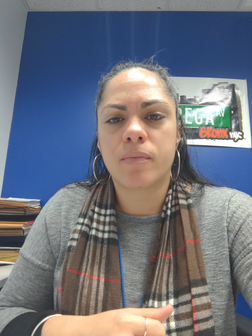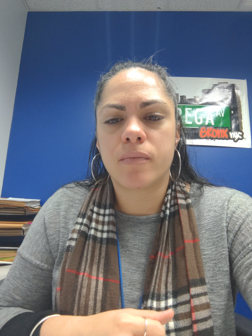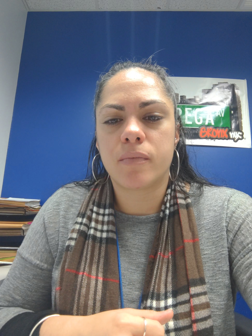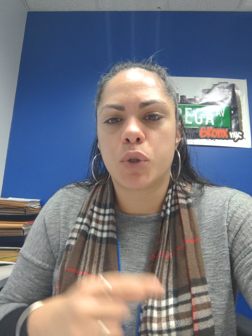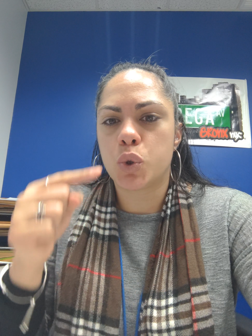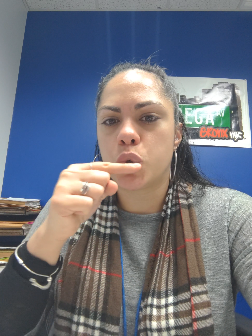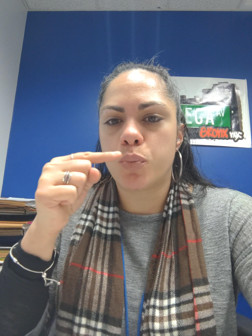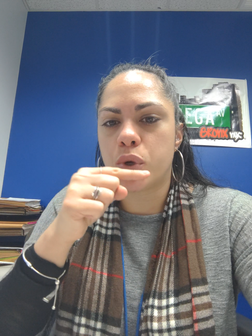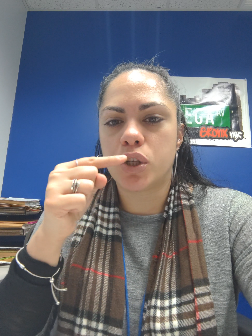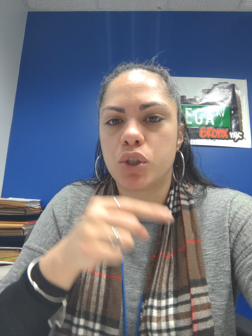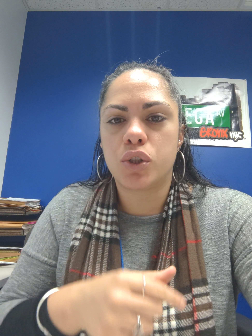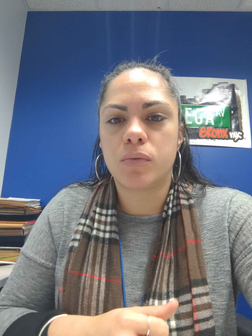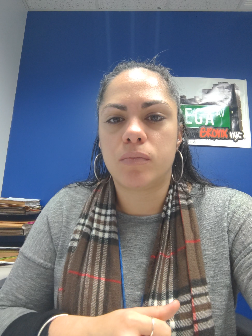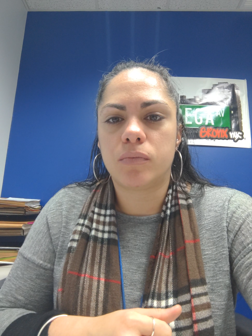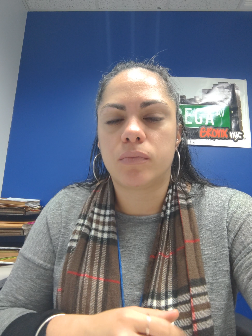toothbrush